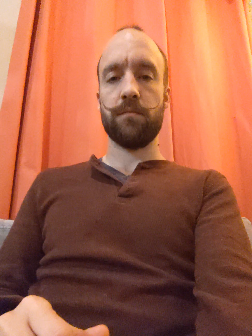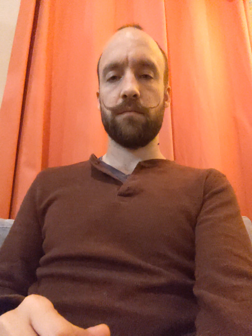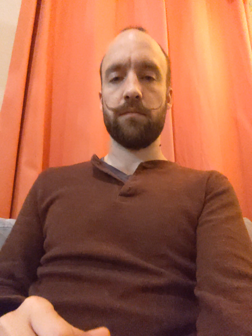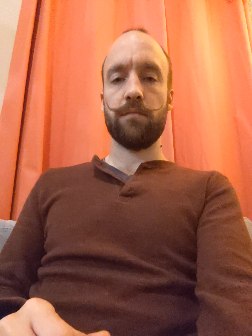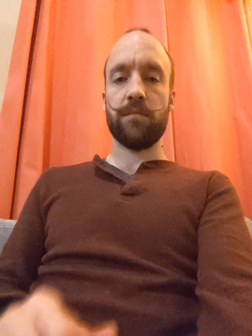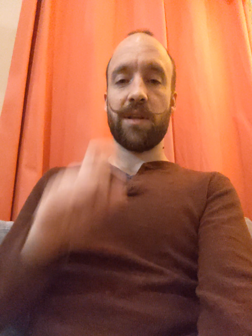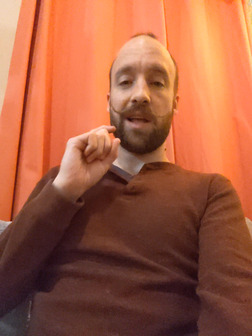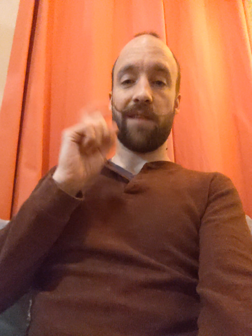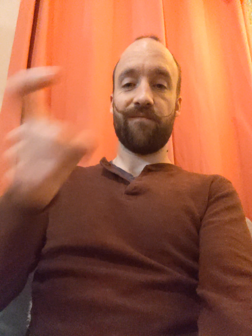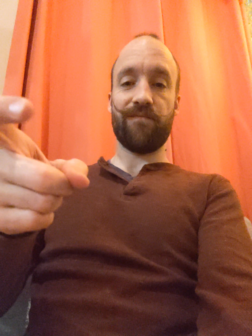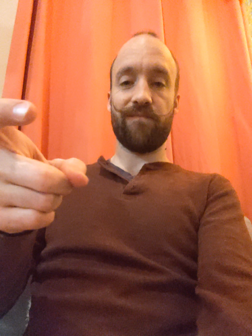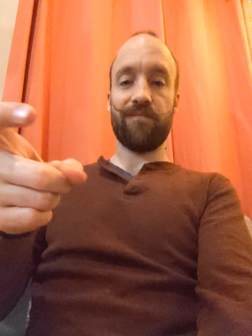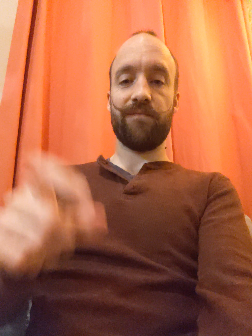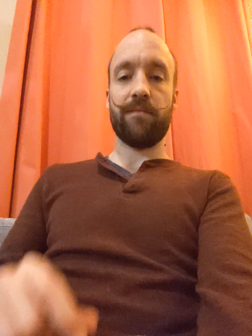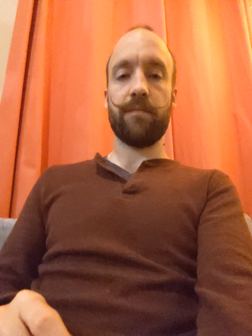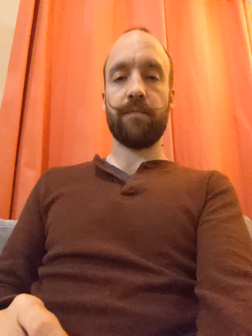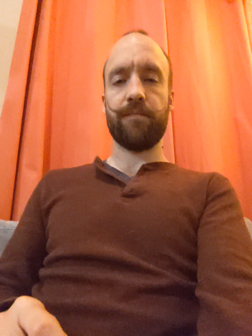gift